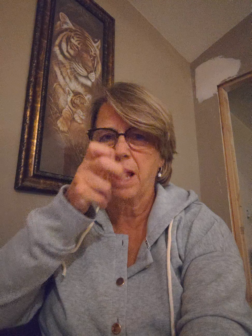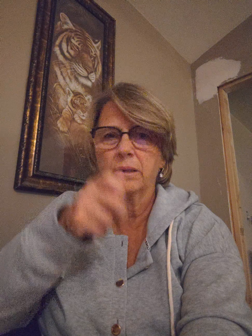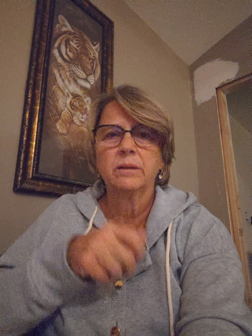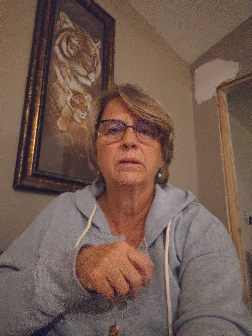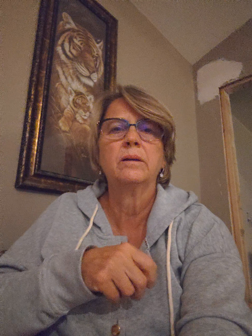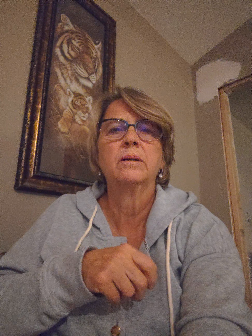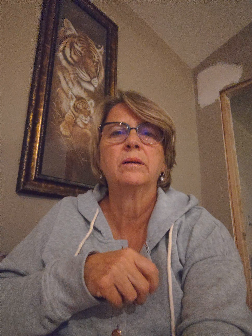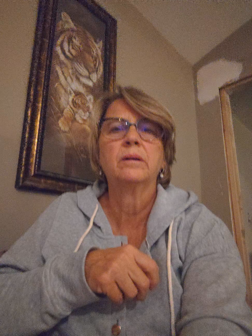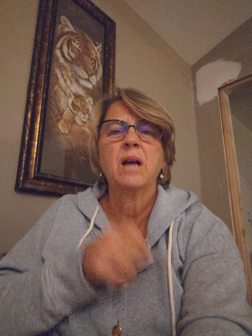bug